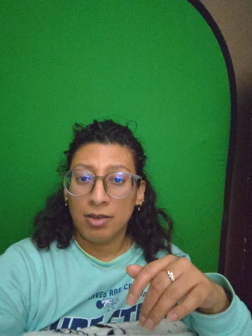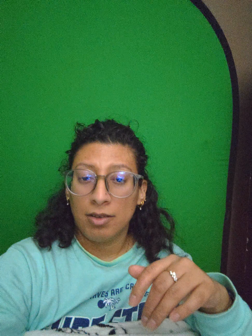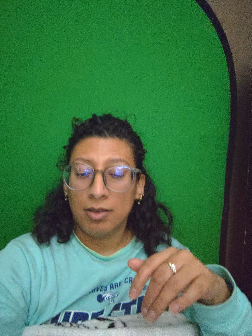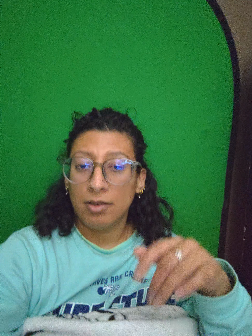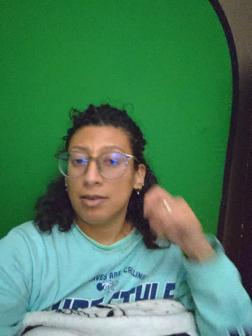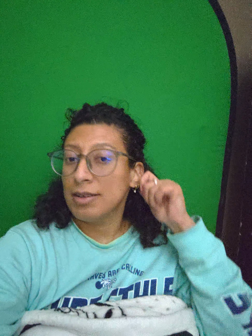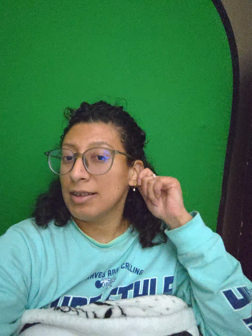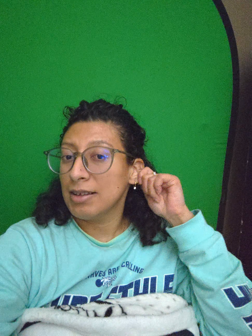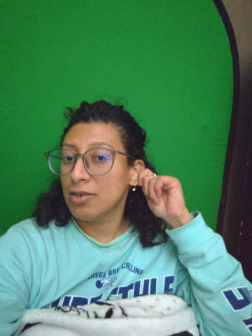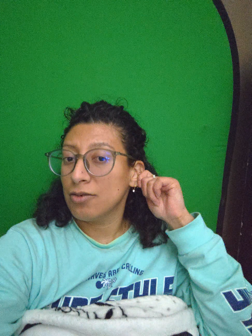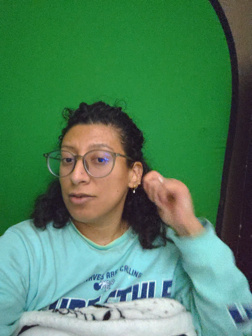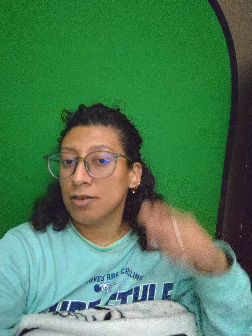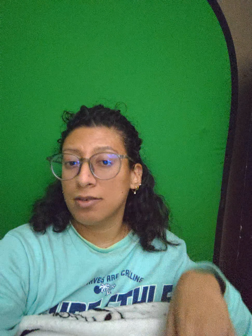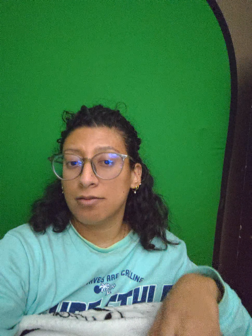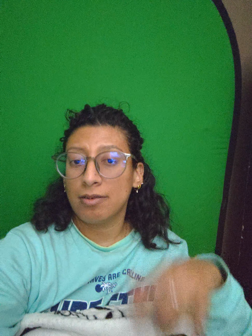ear